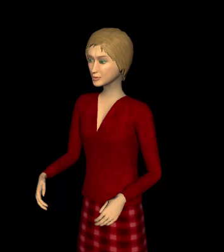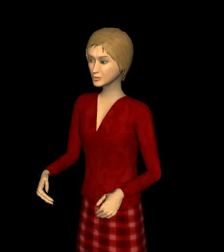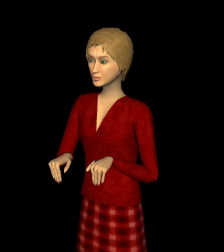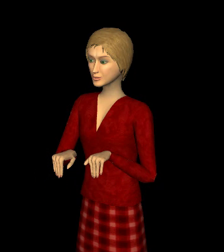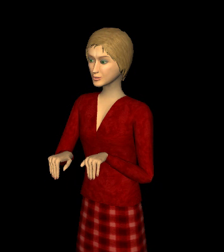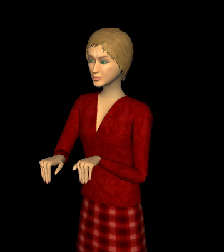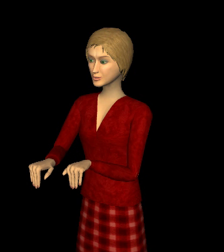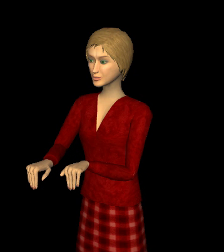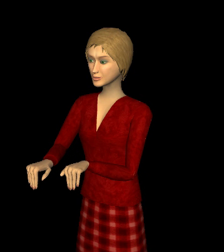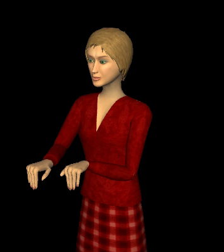مواصلة